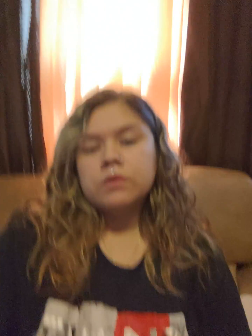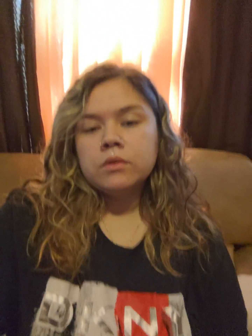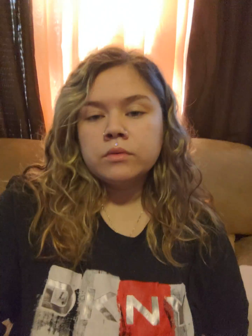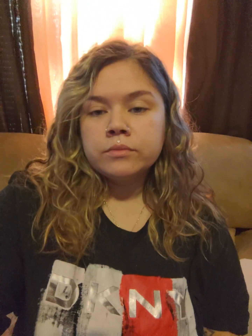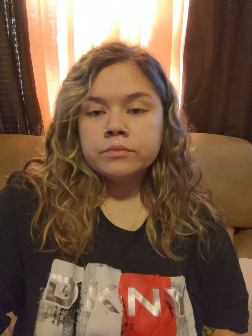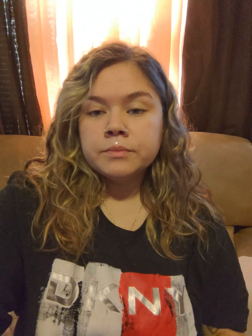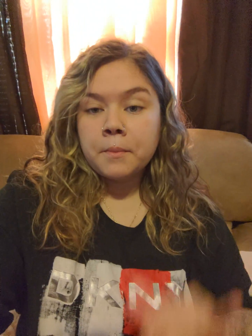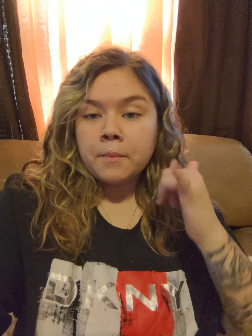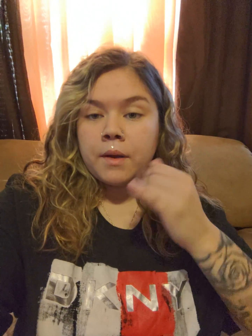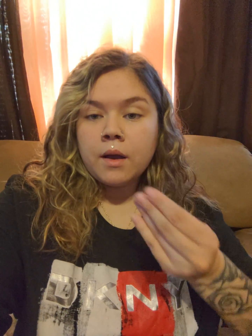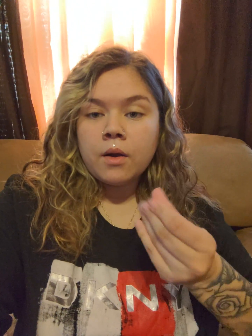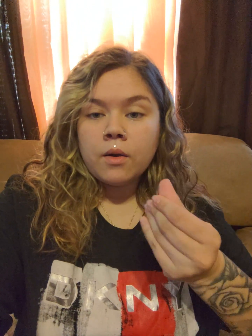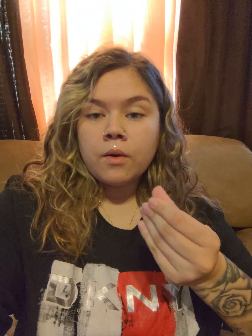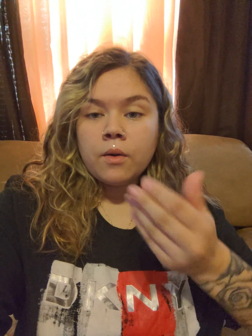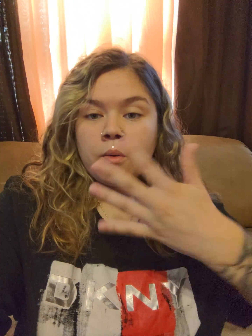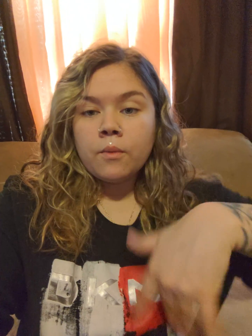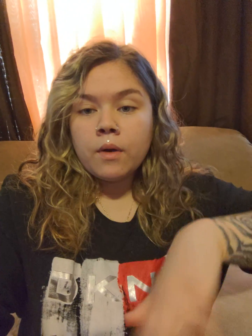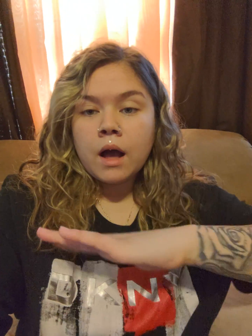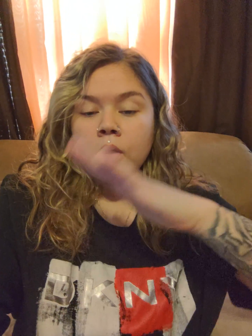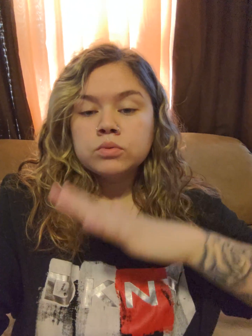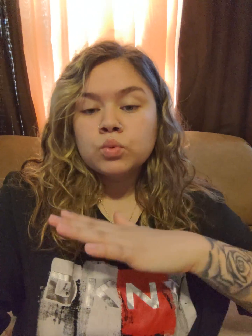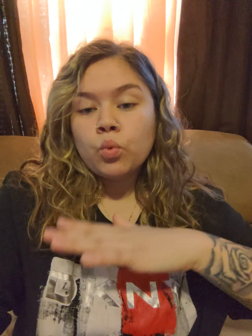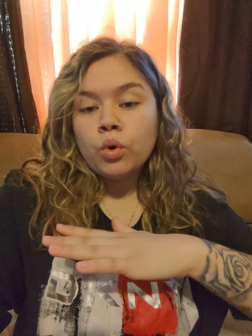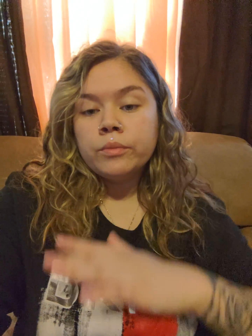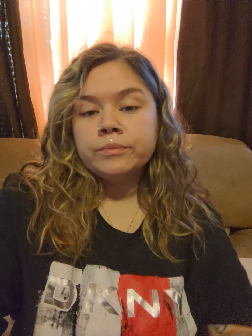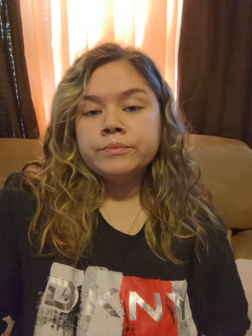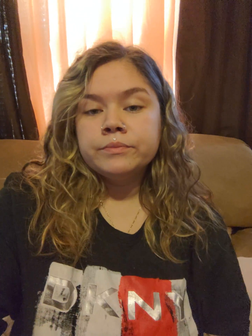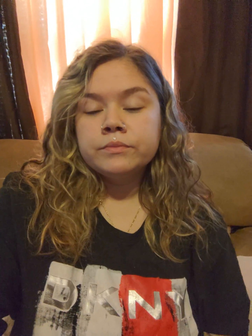playground